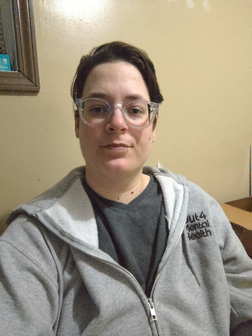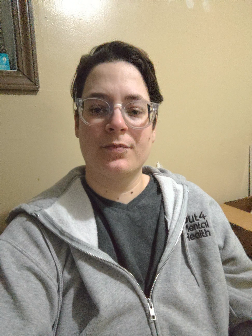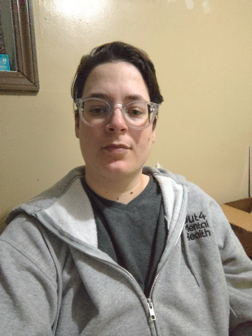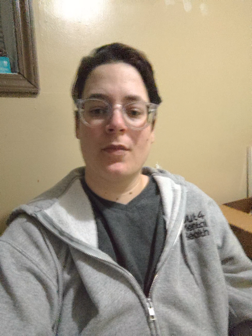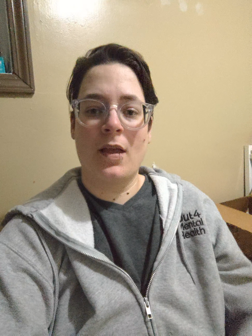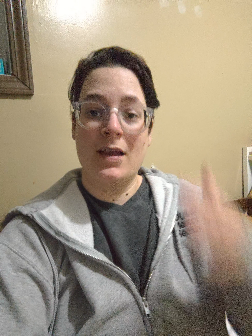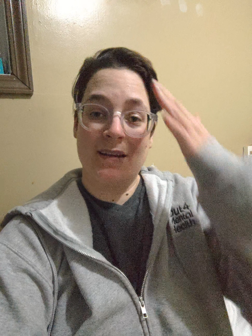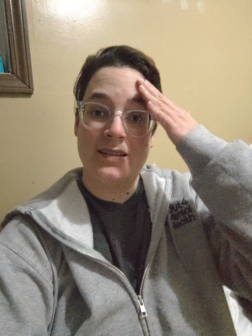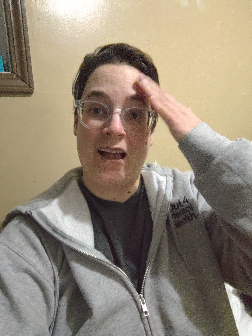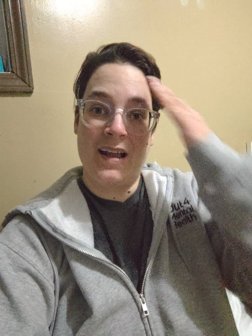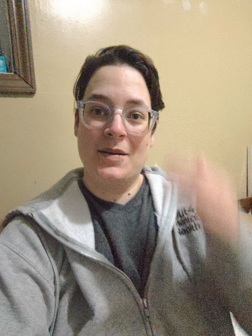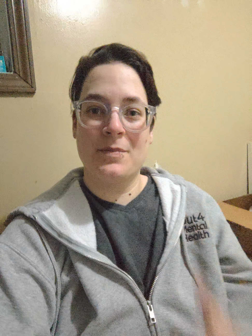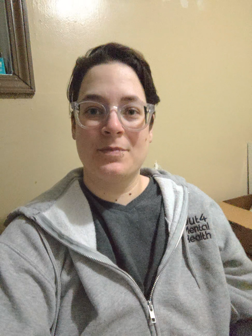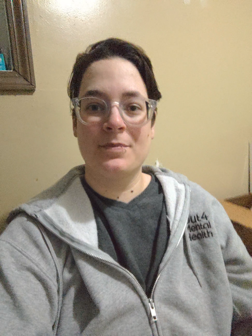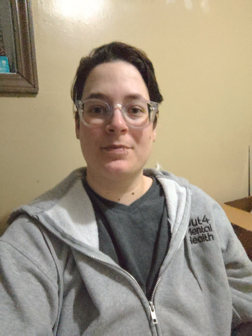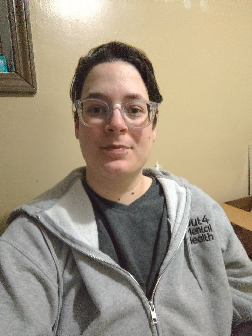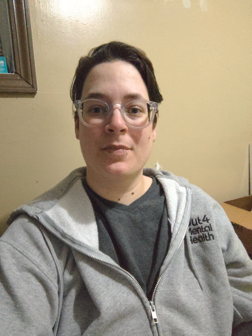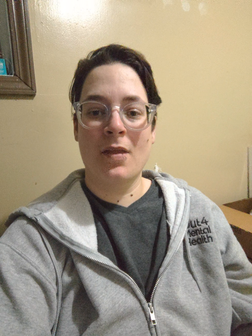hat